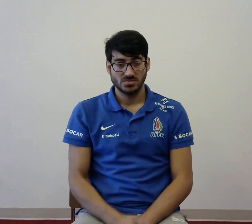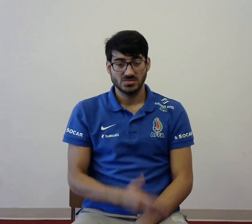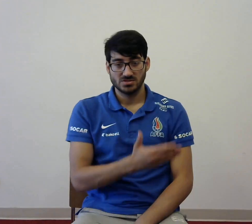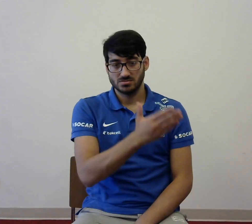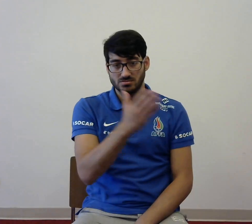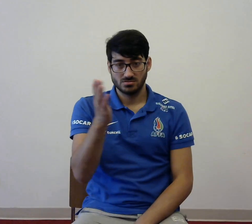siz